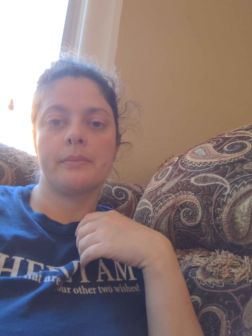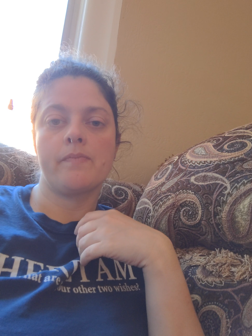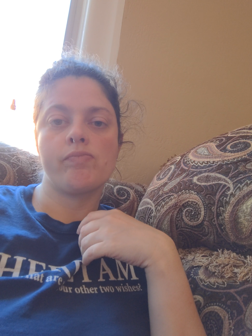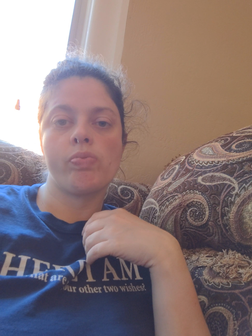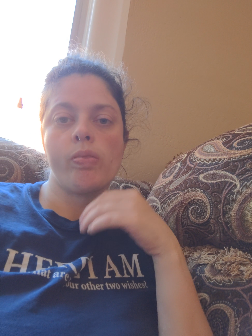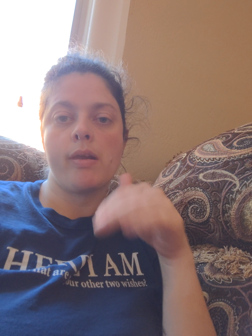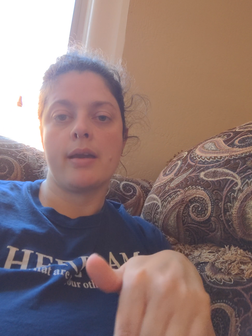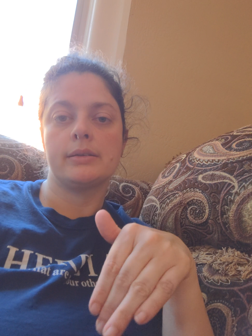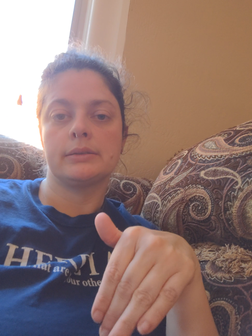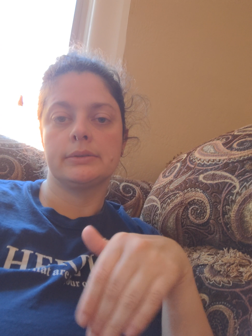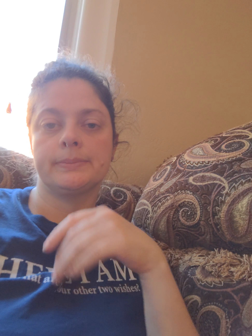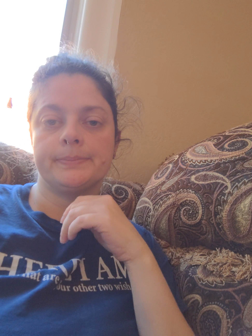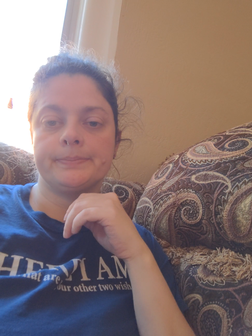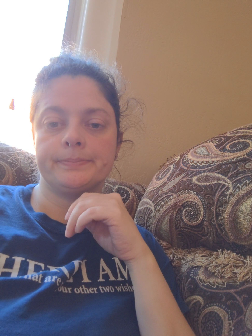night